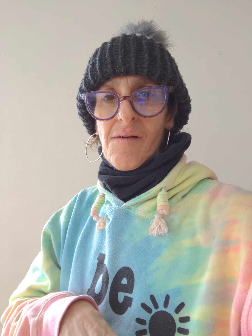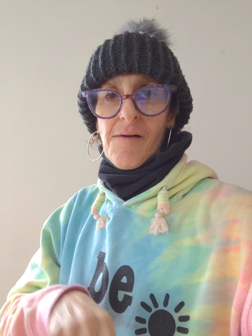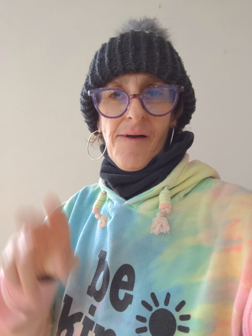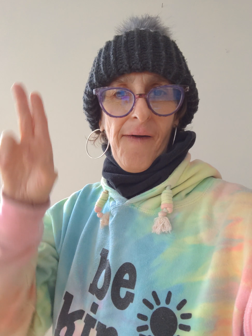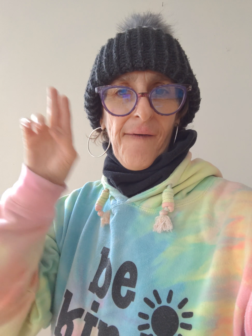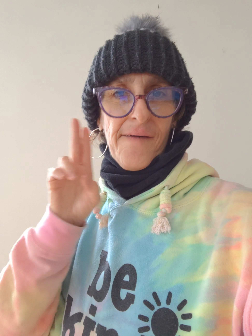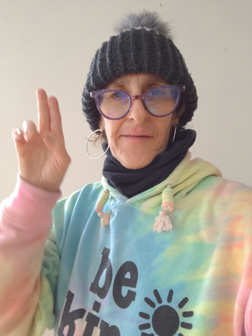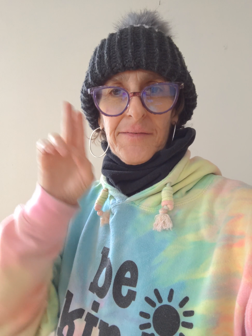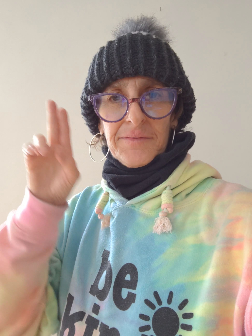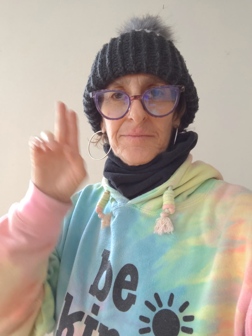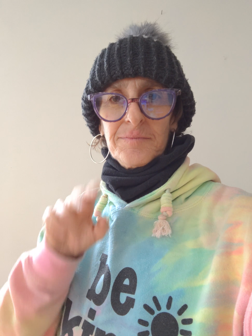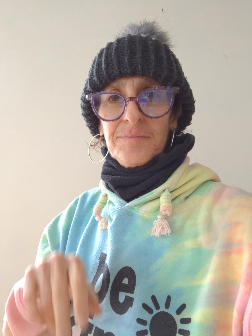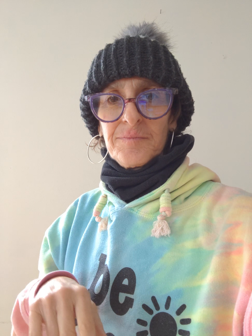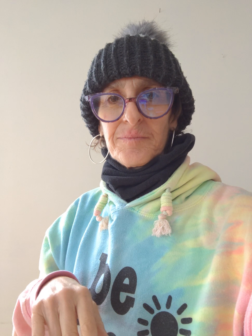uncle